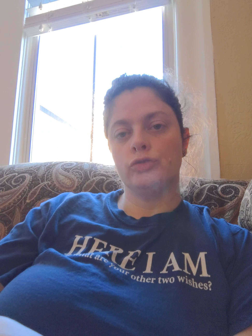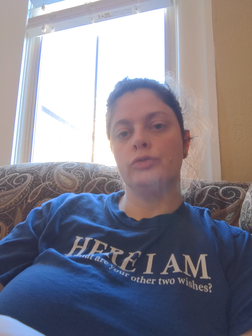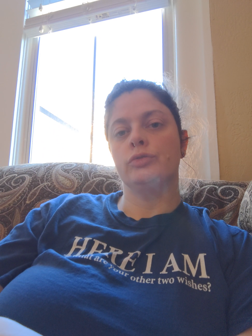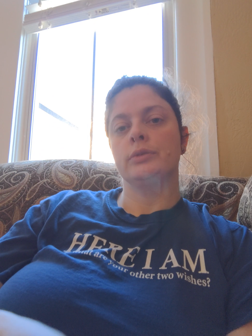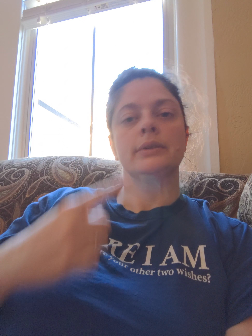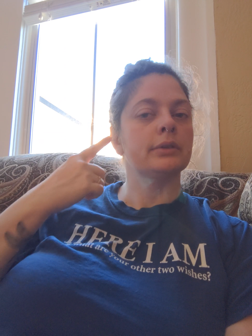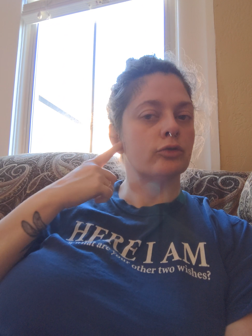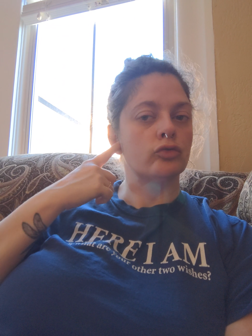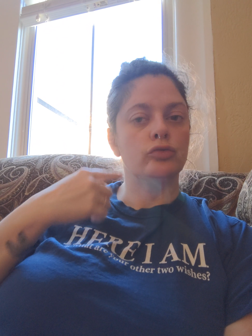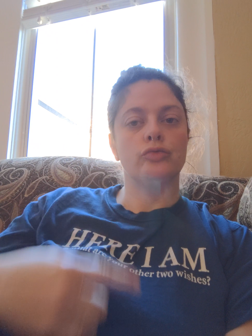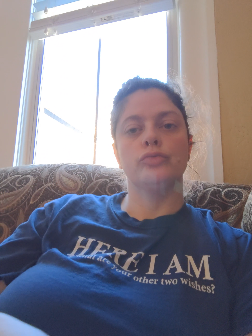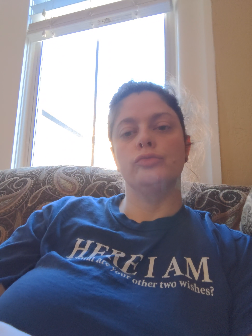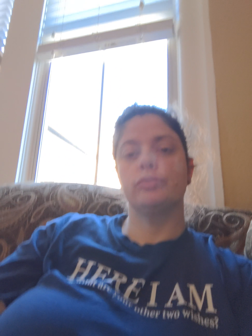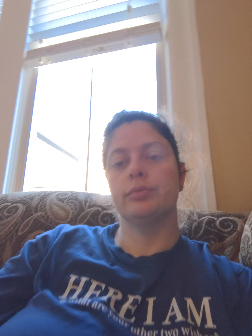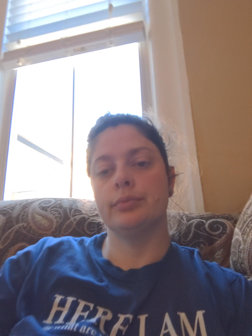hear